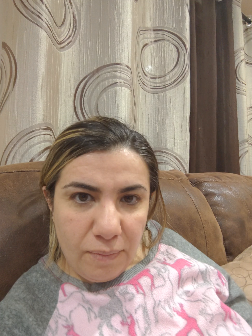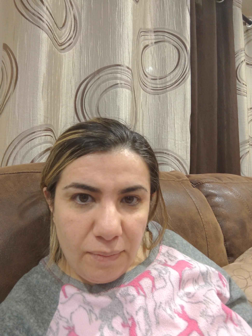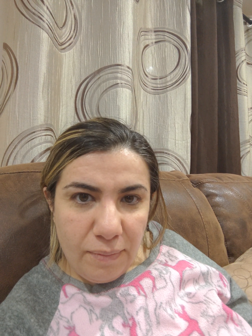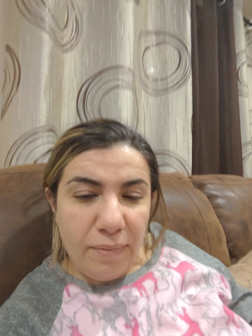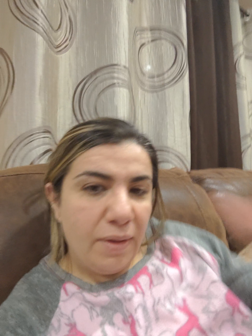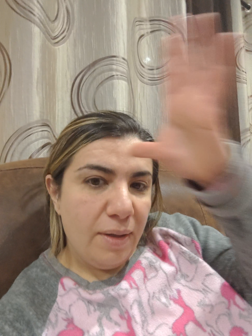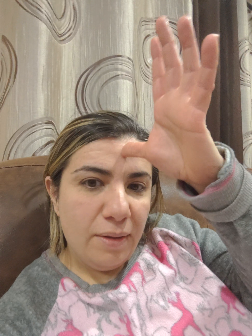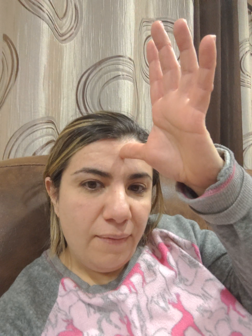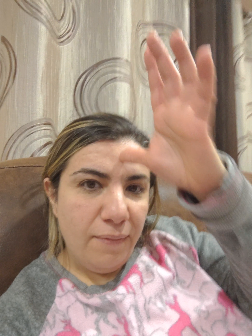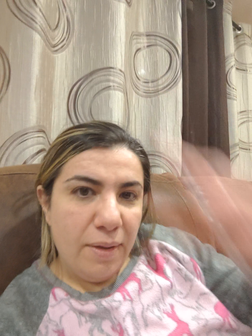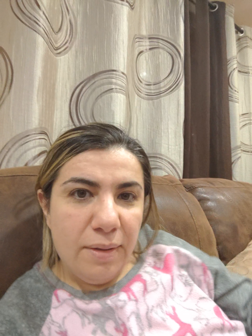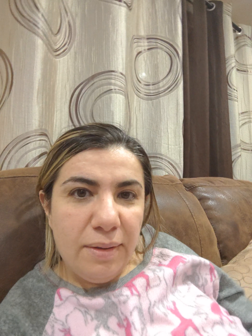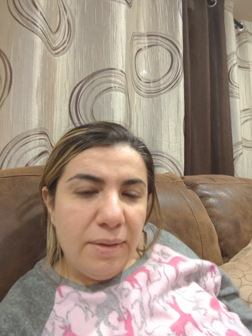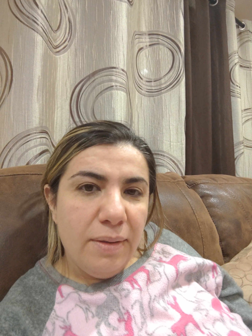dad